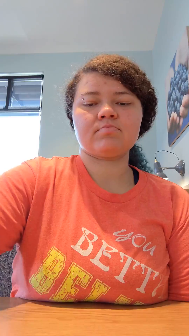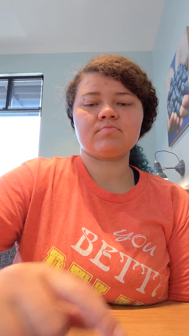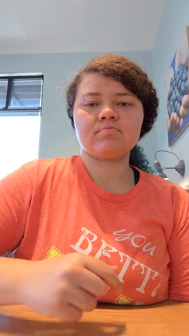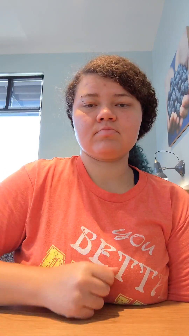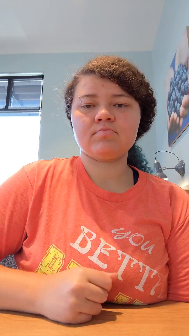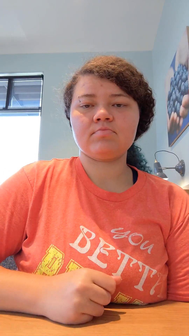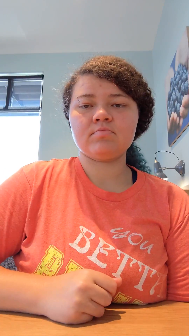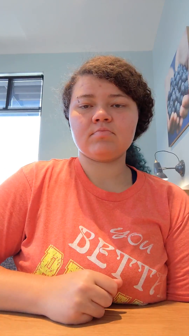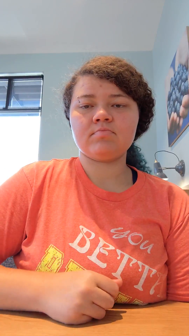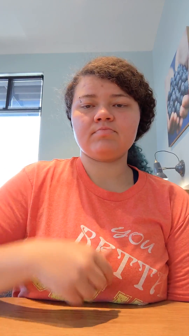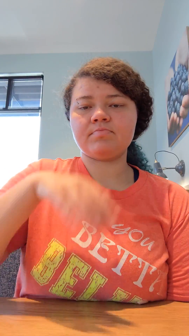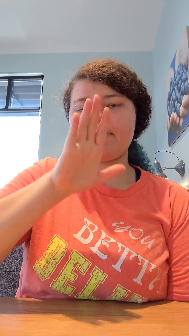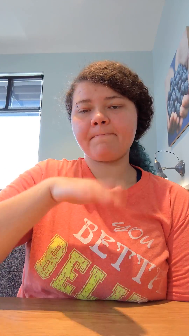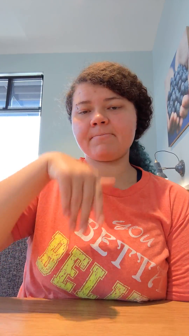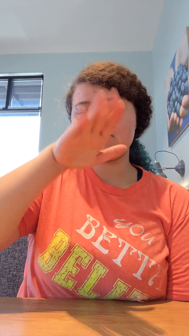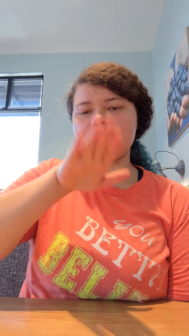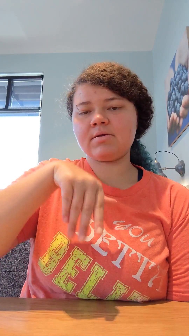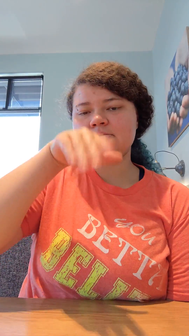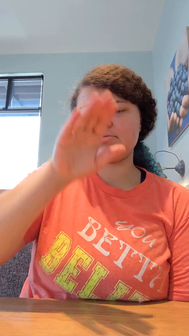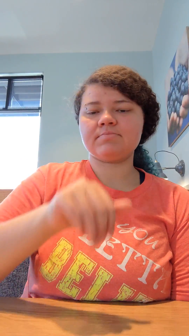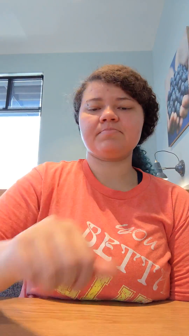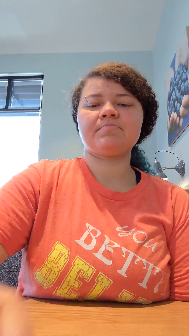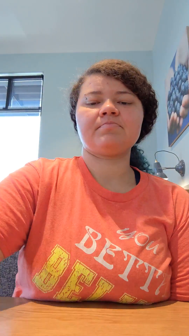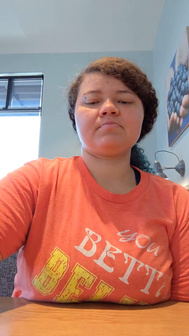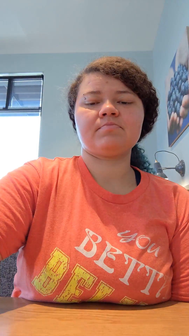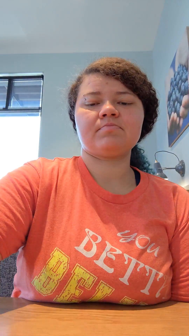paint